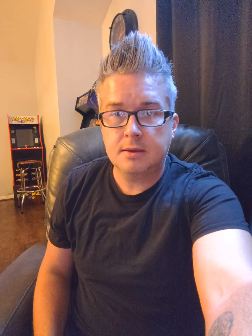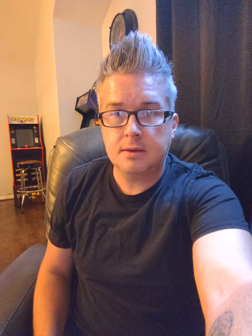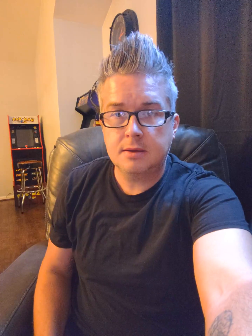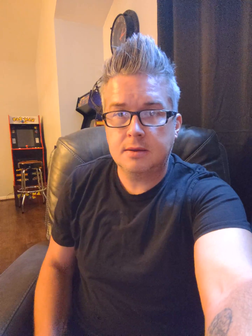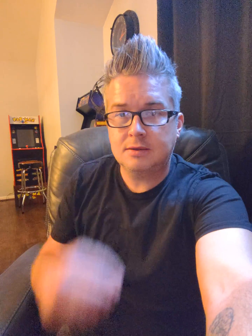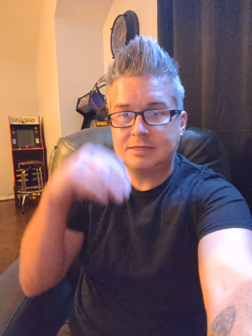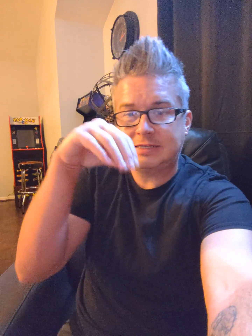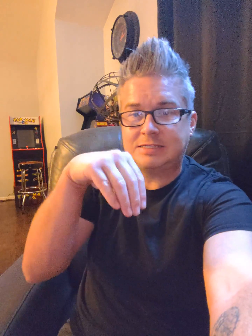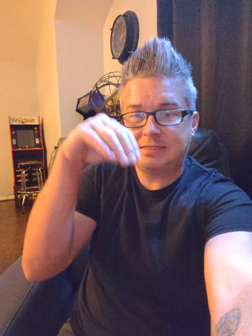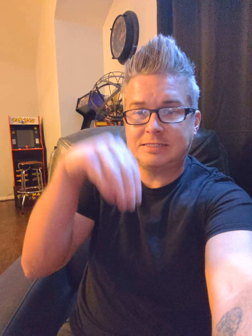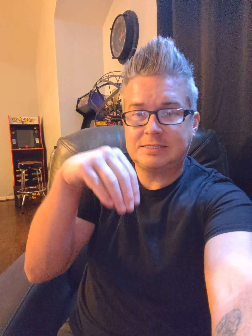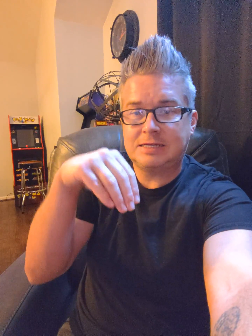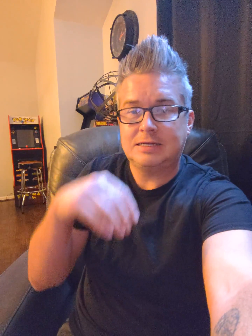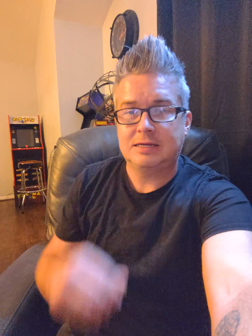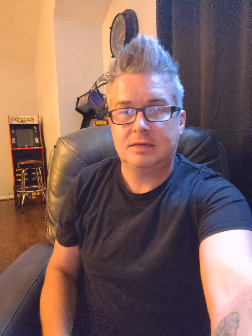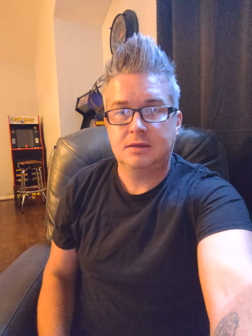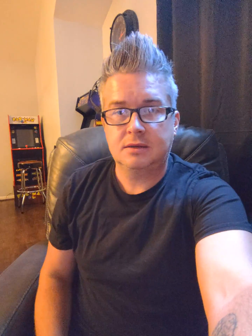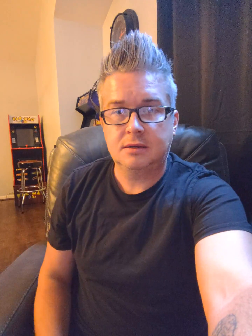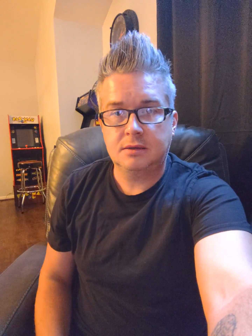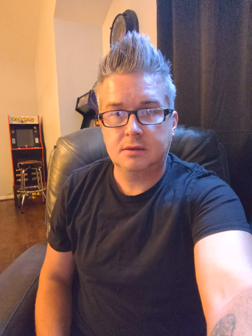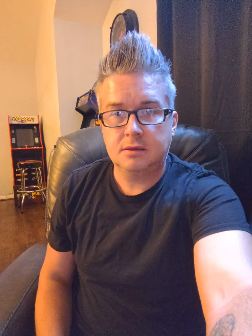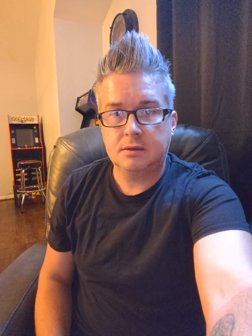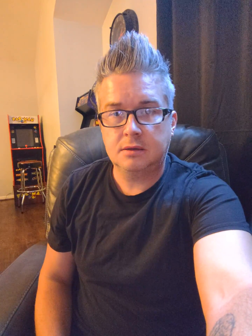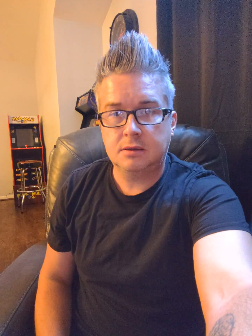inside